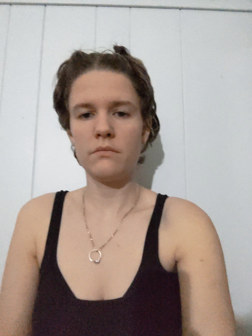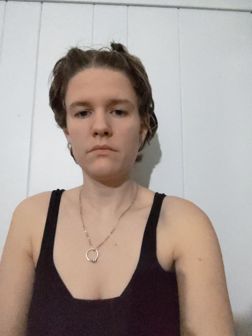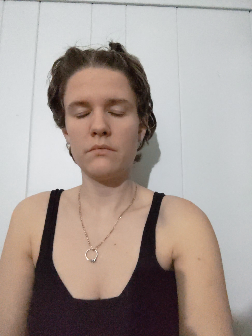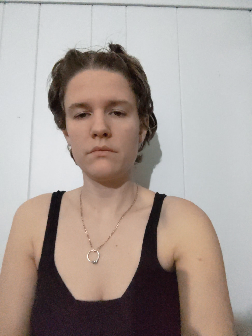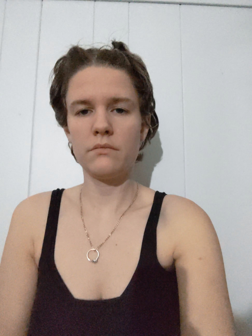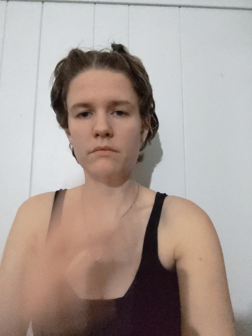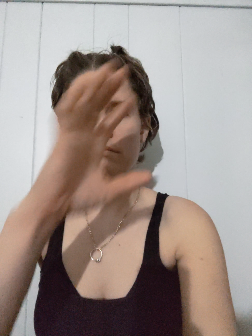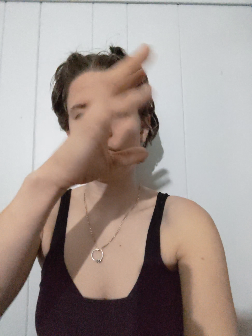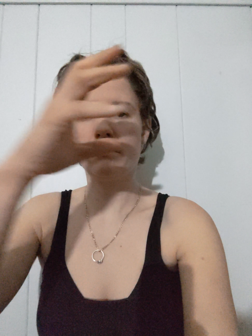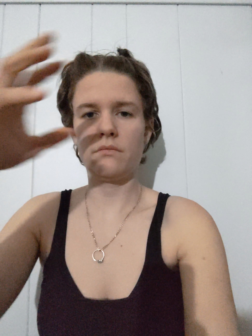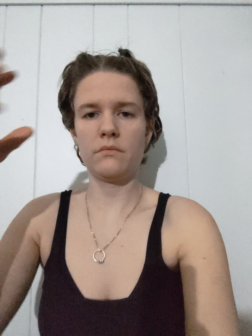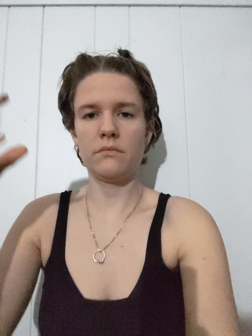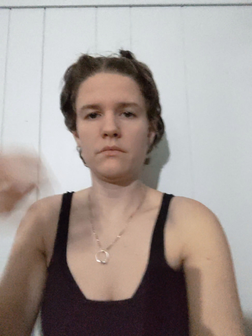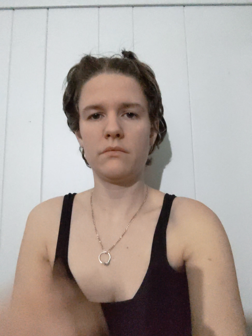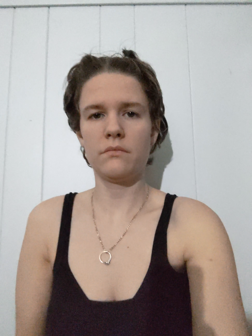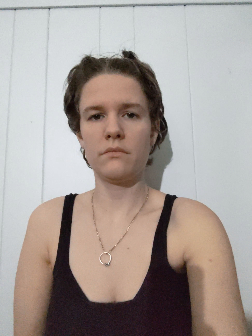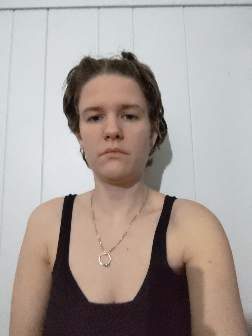cloud